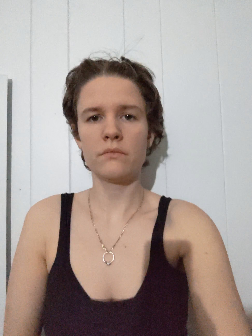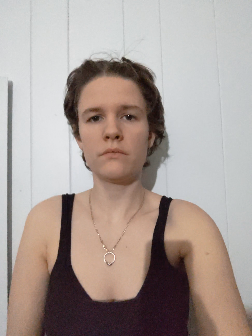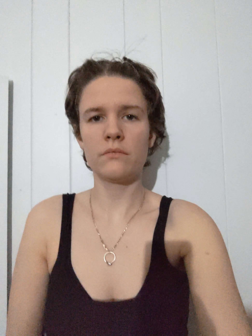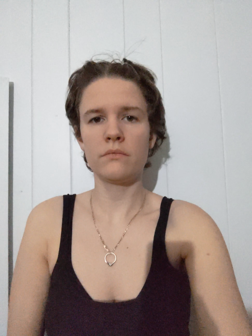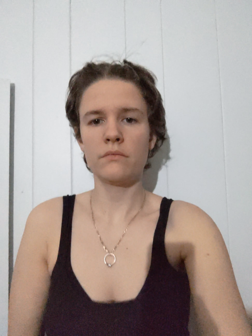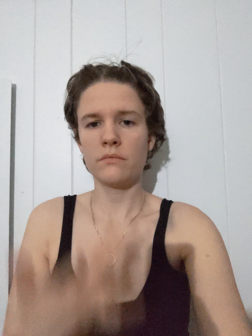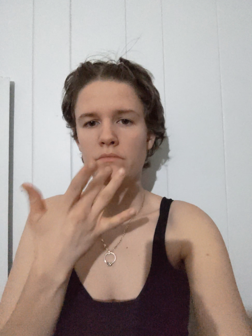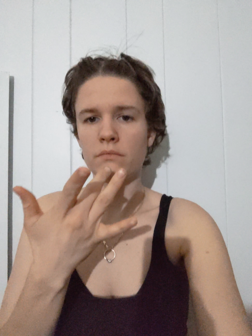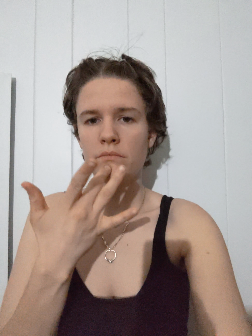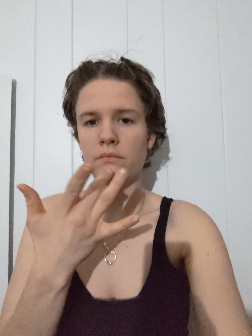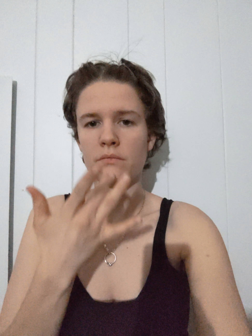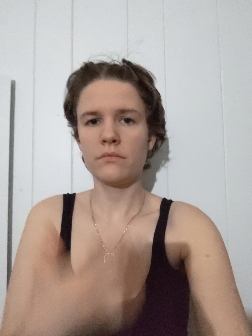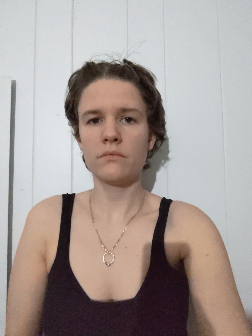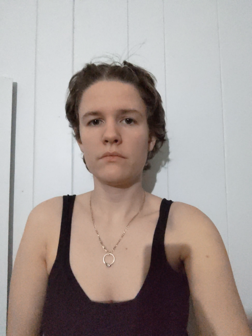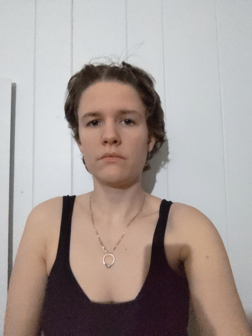taste